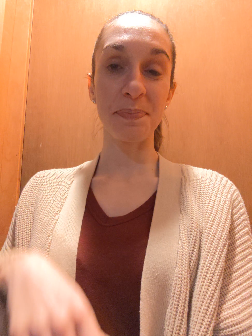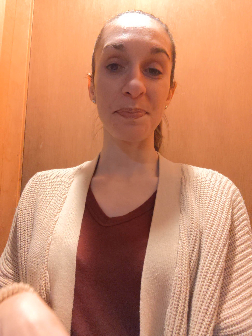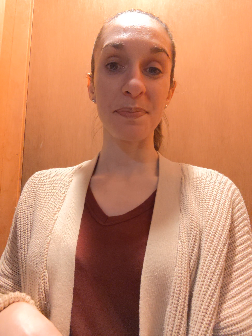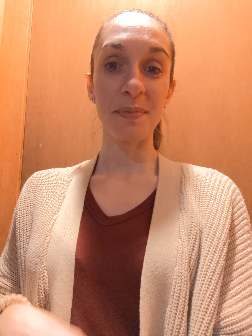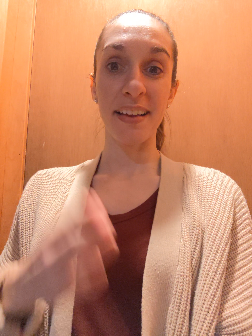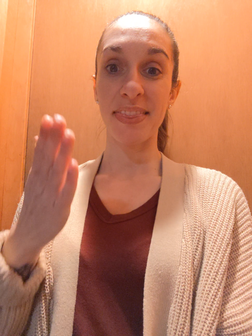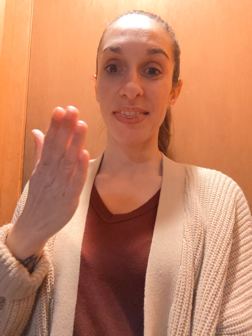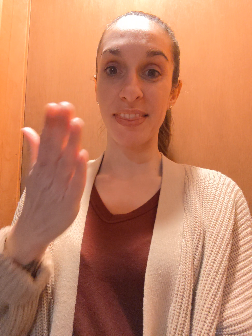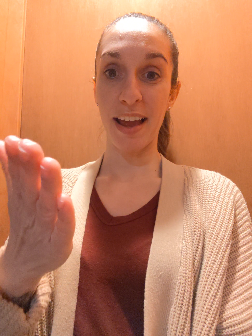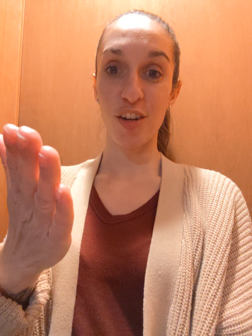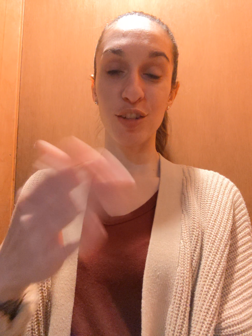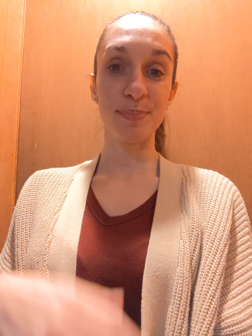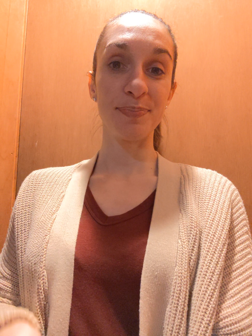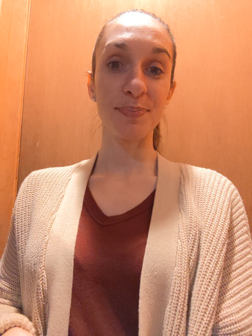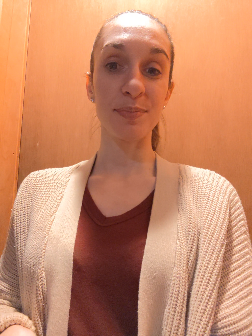there